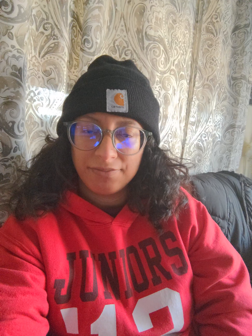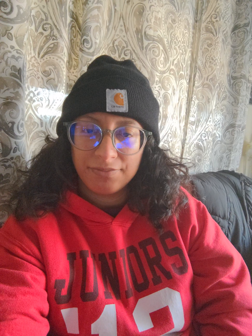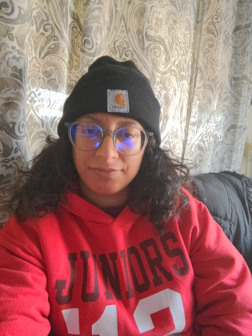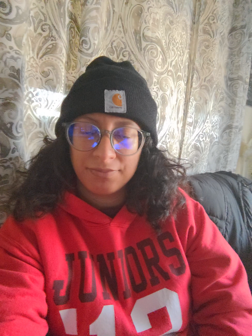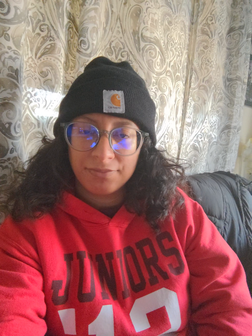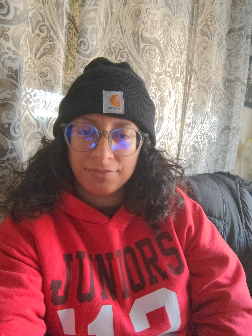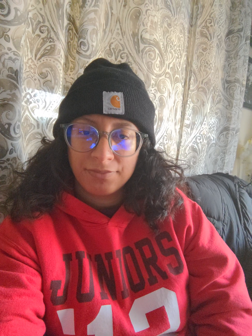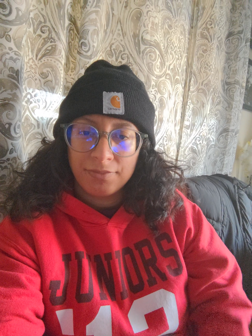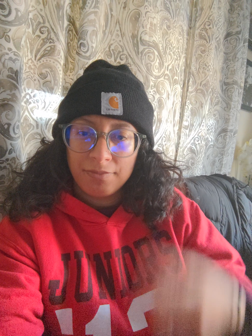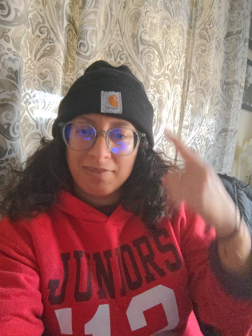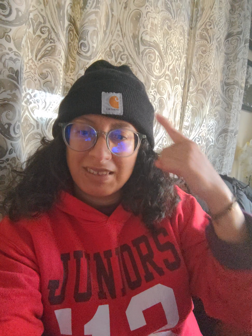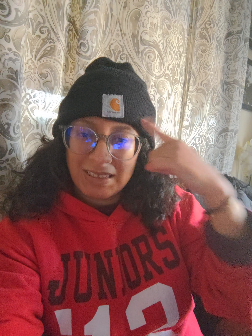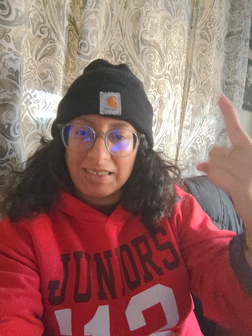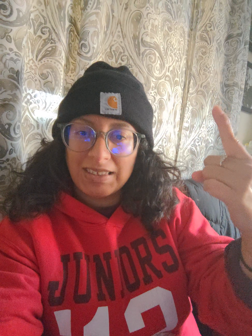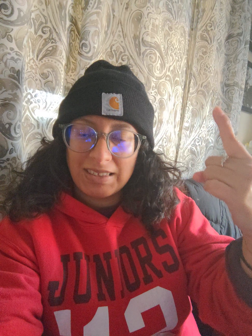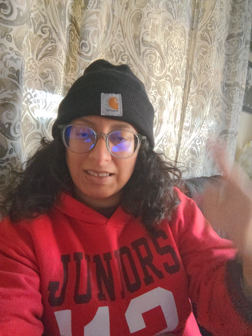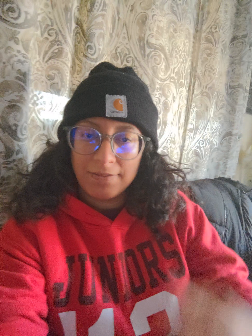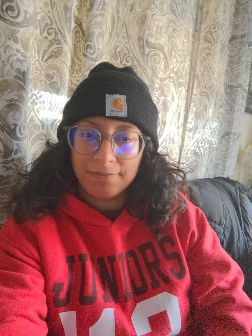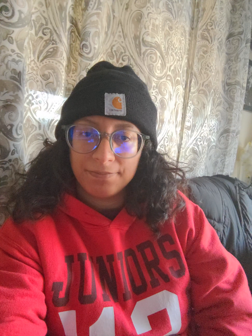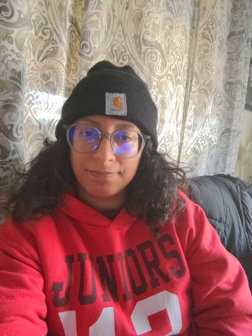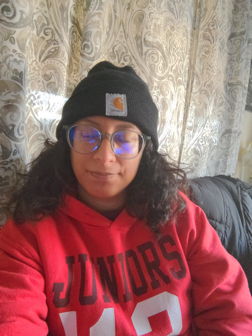penny